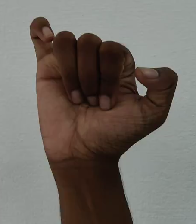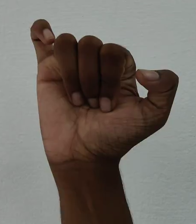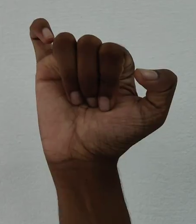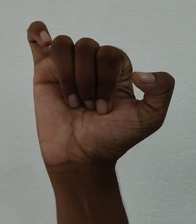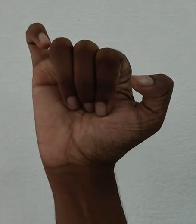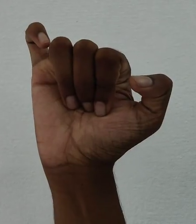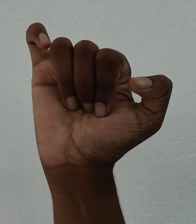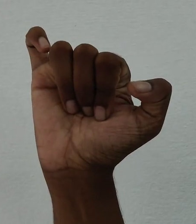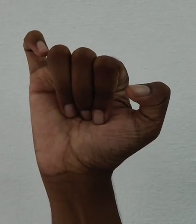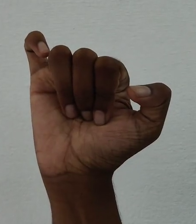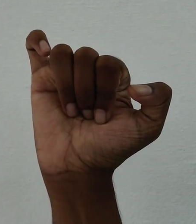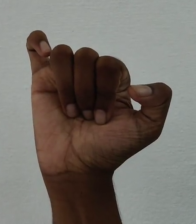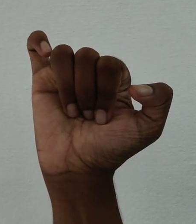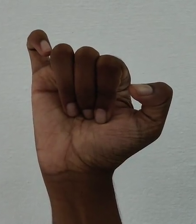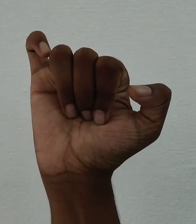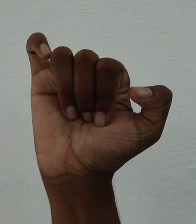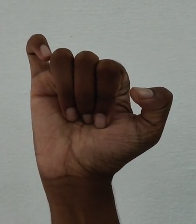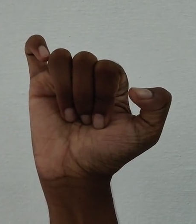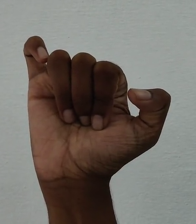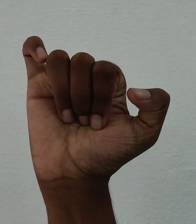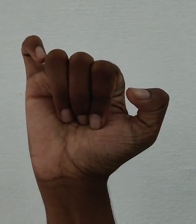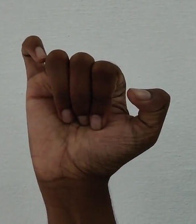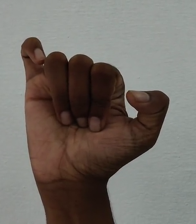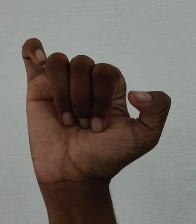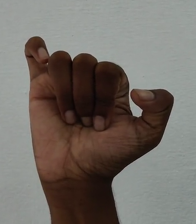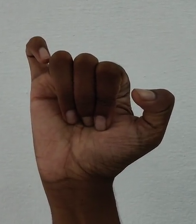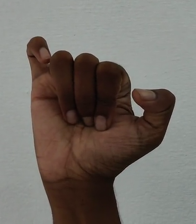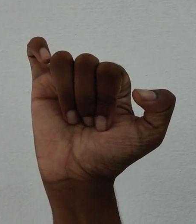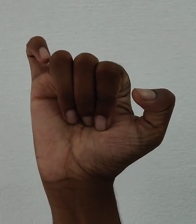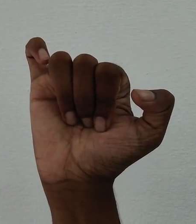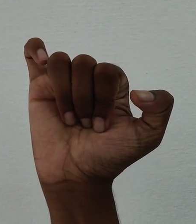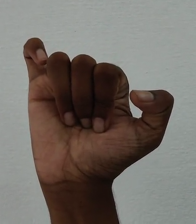ഋ